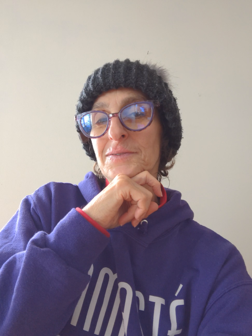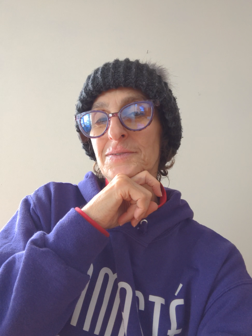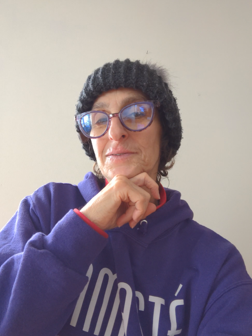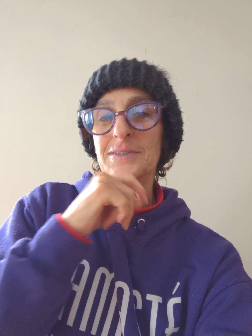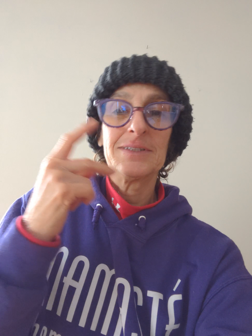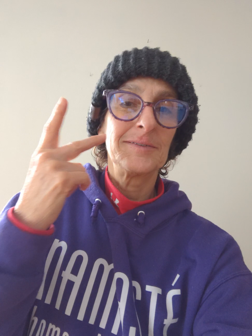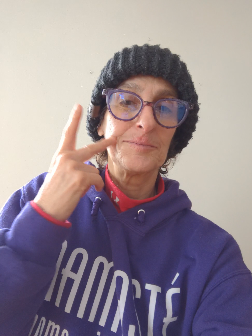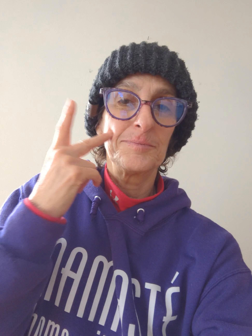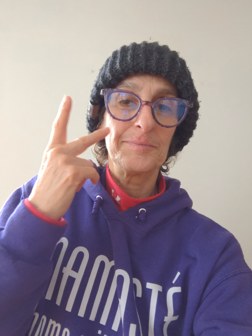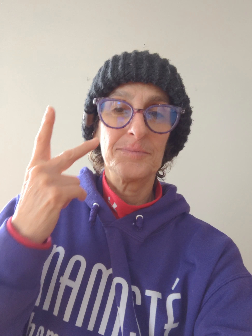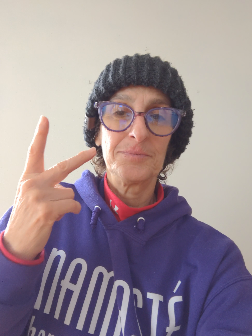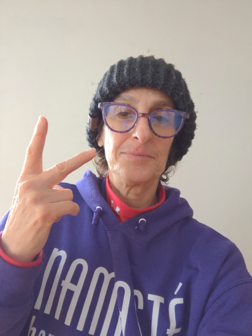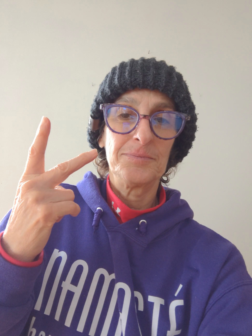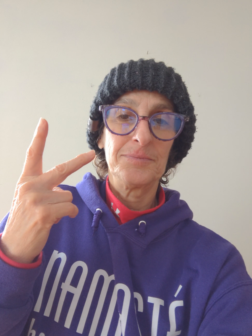see